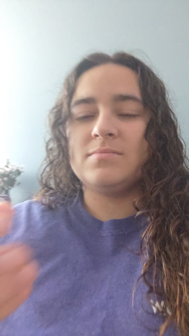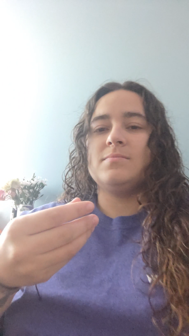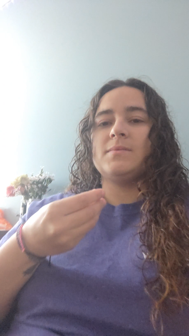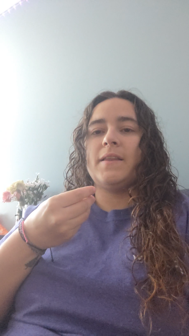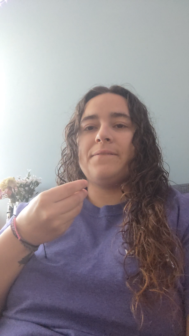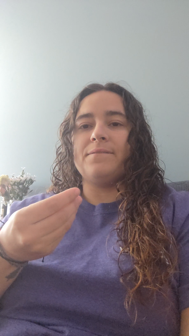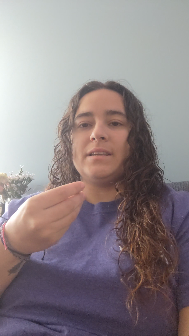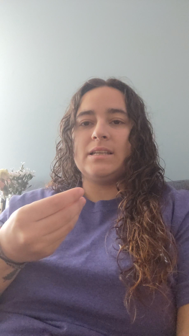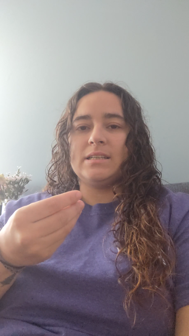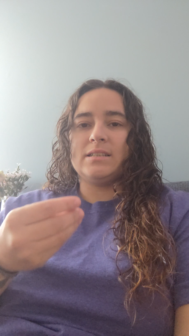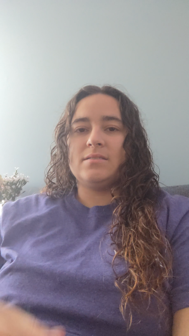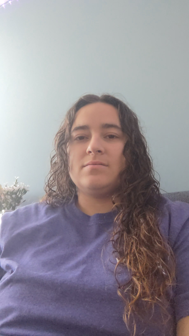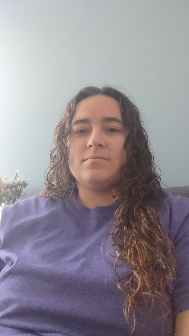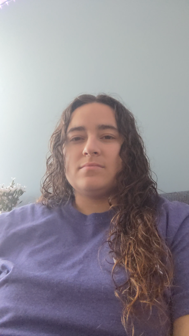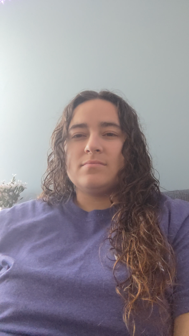feed